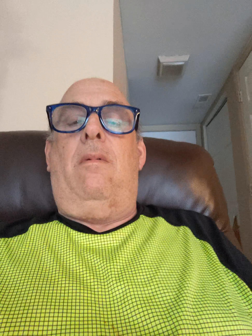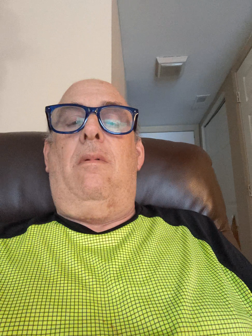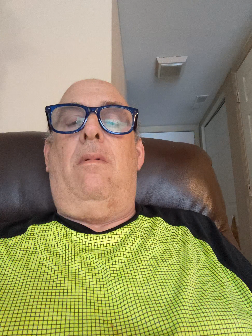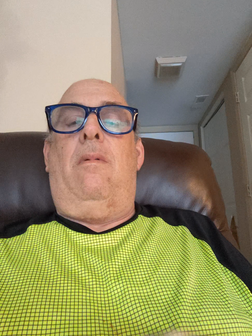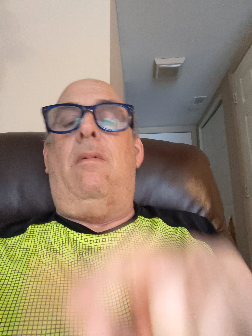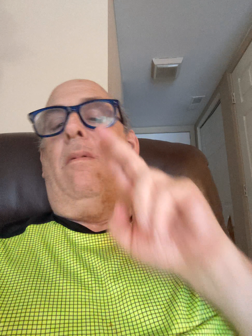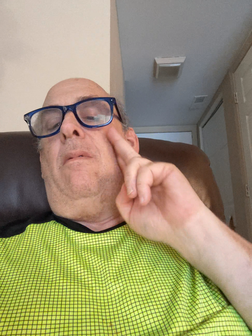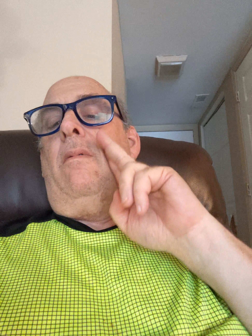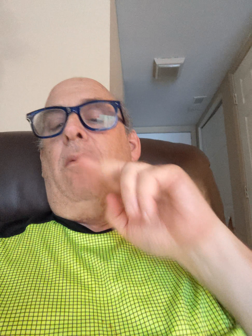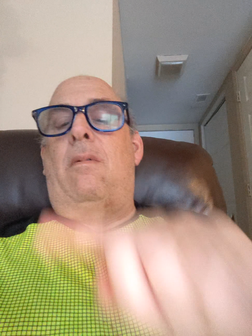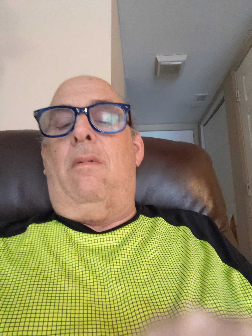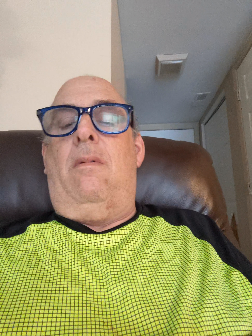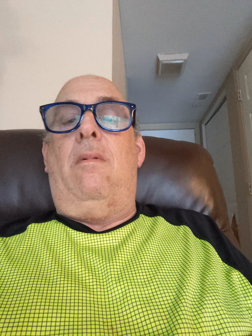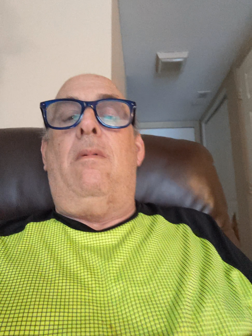uncle